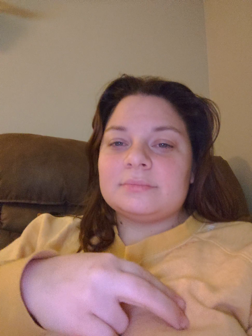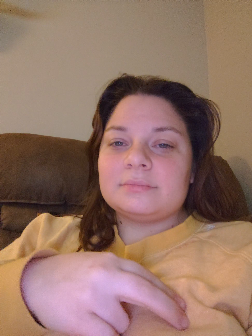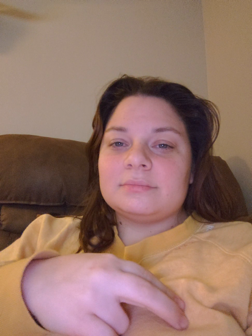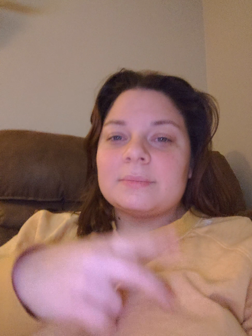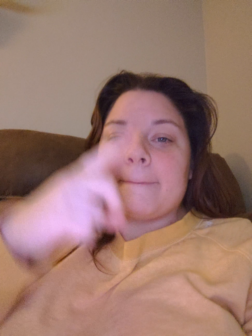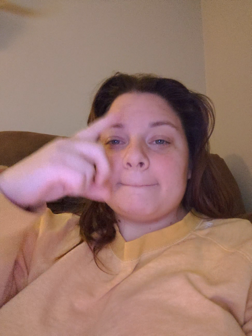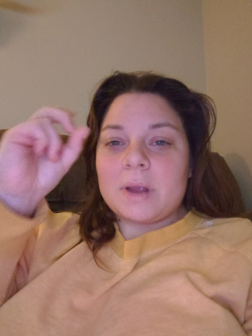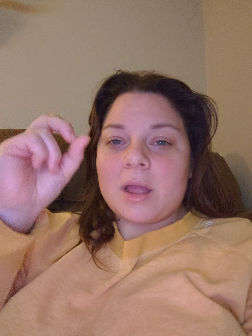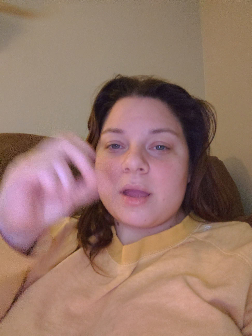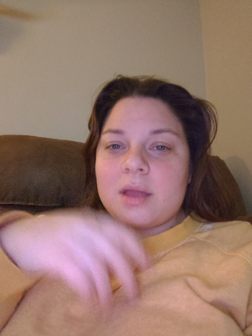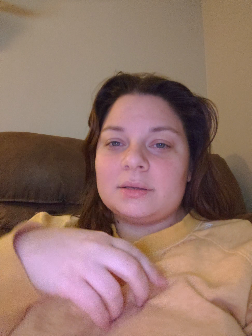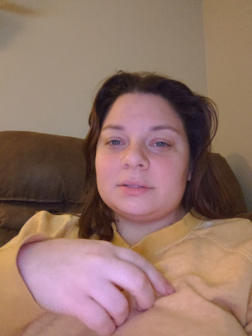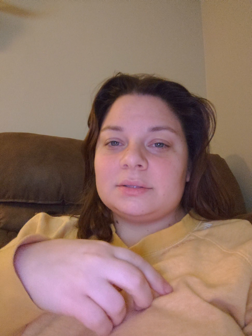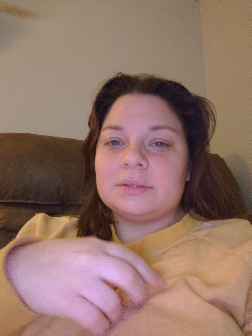because